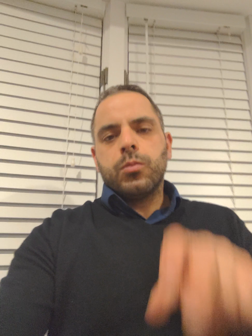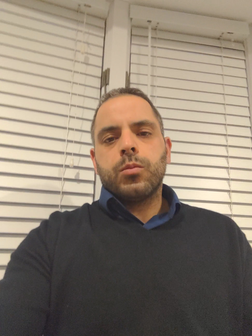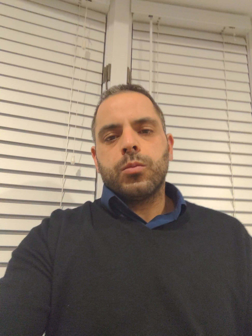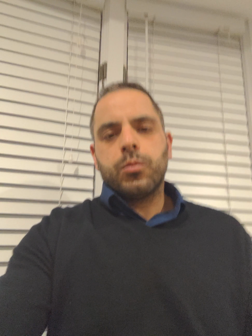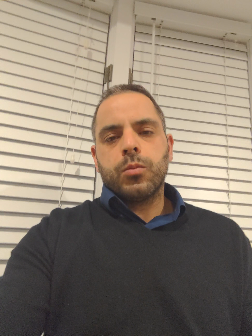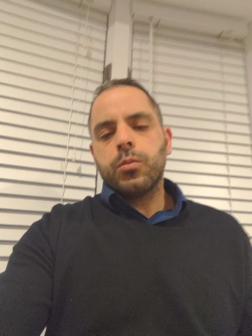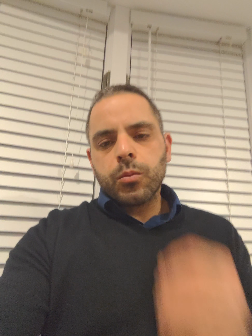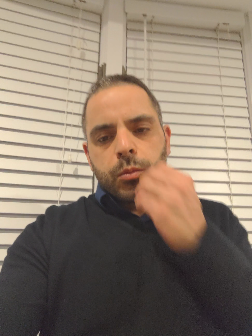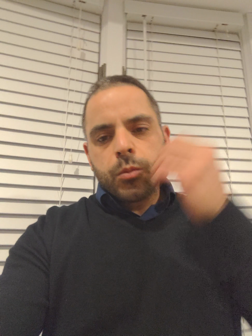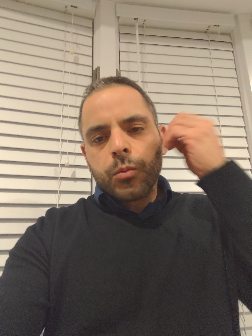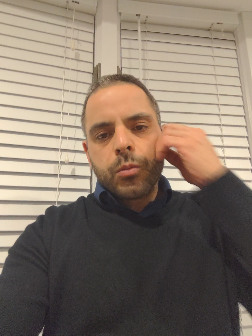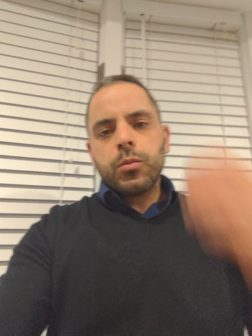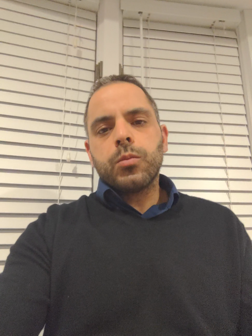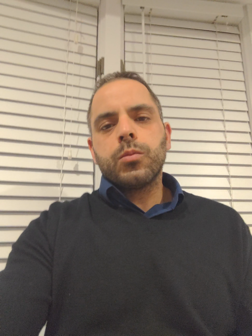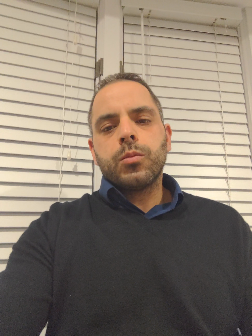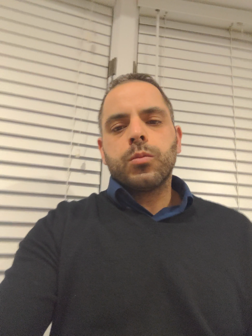home